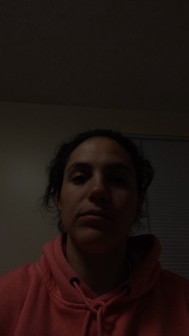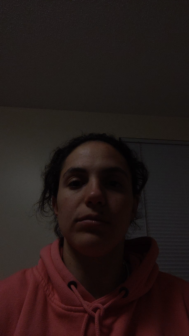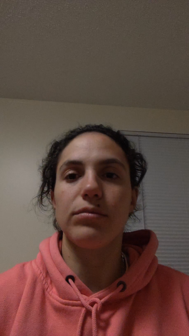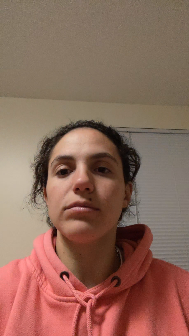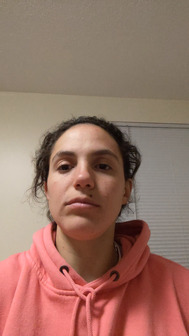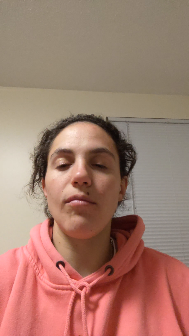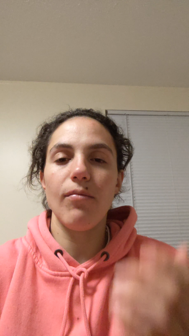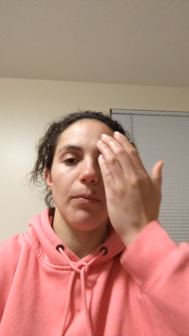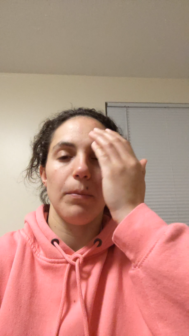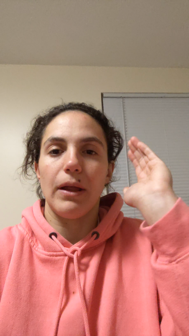peekaboo